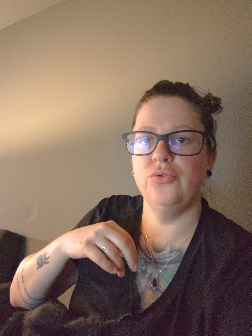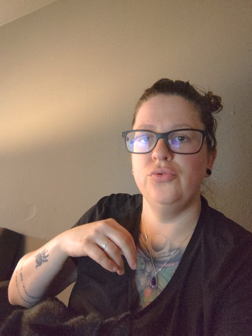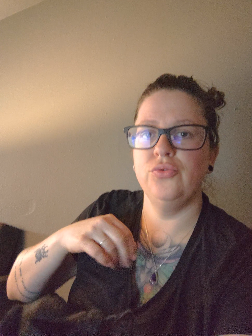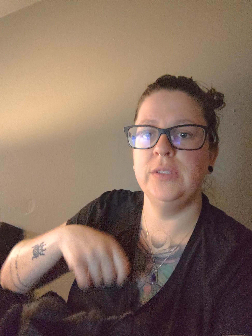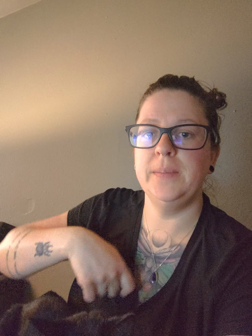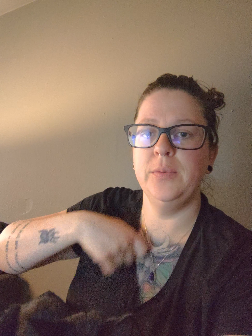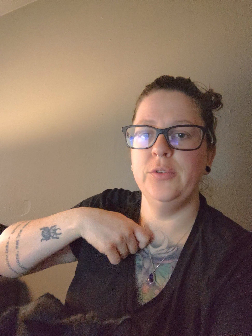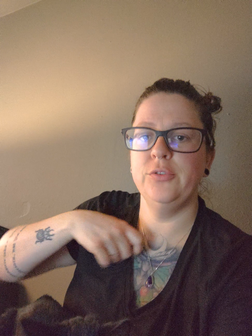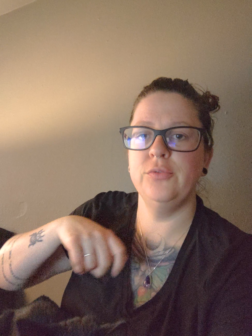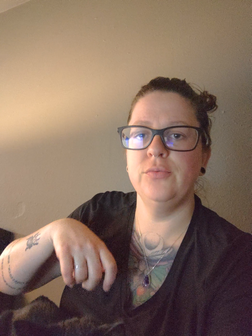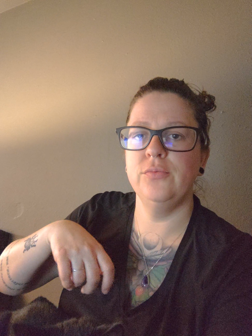zipper